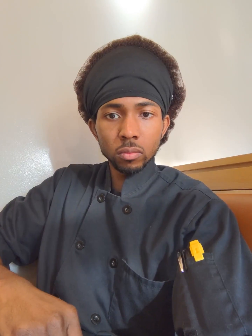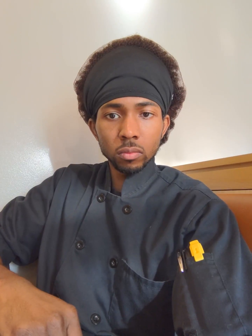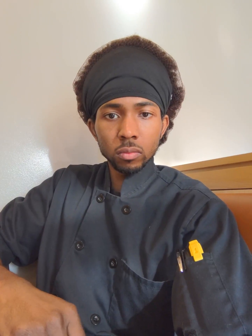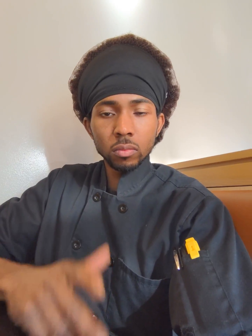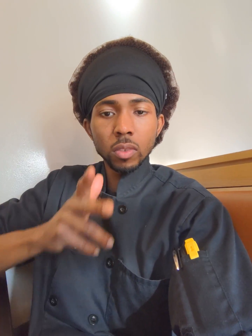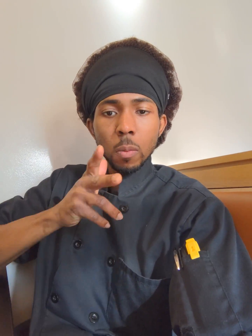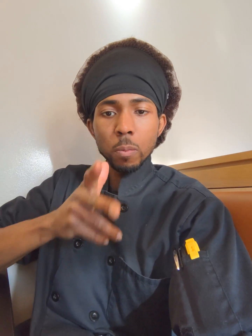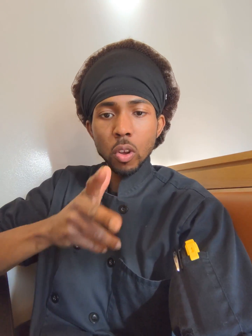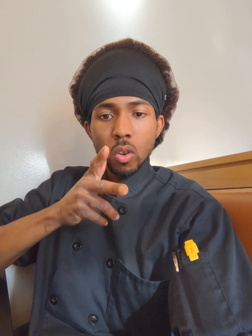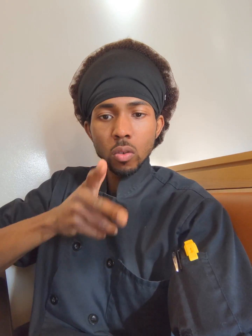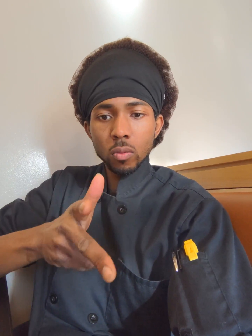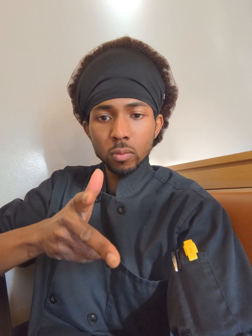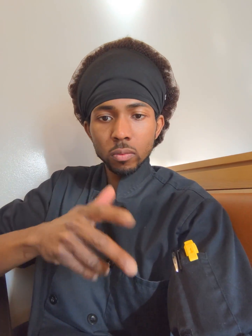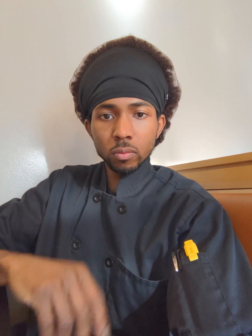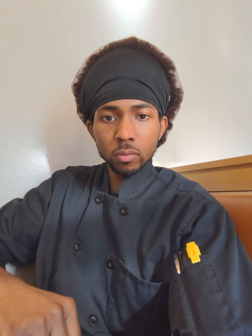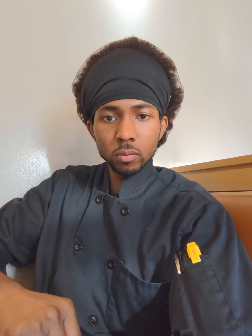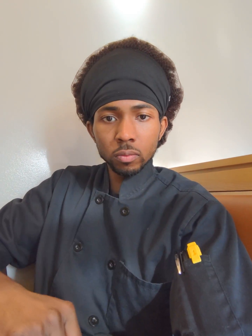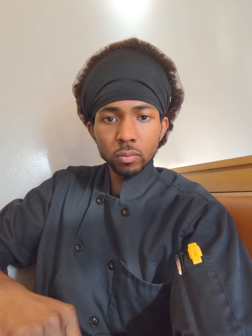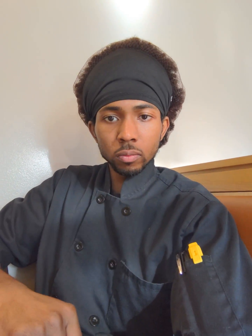garage